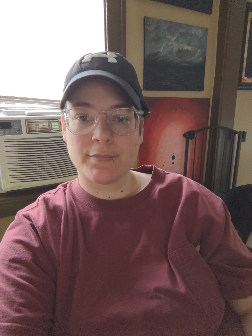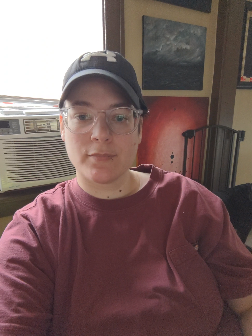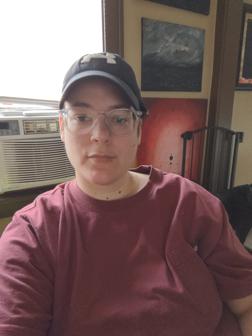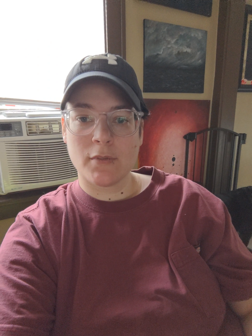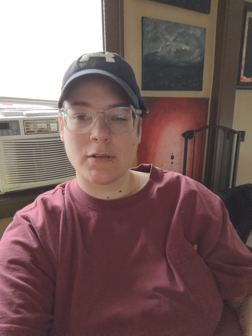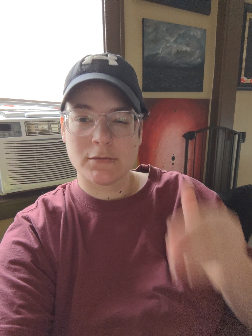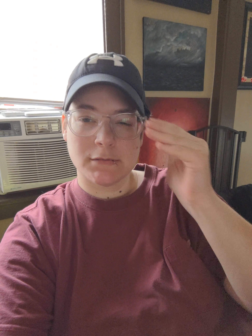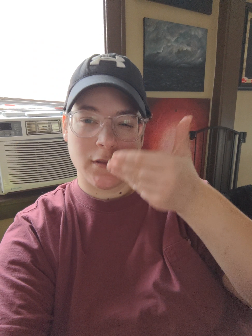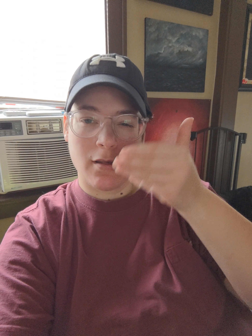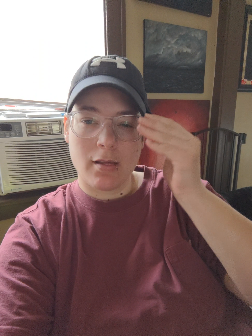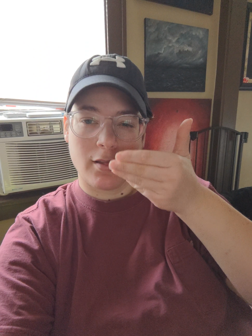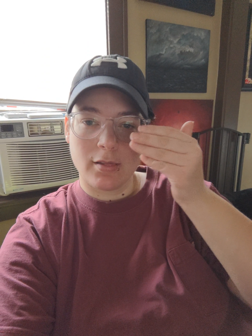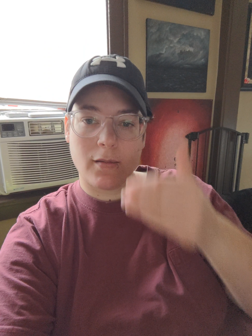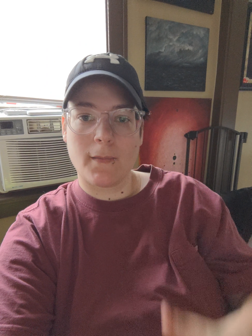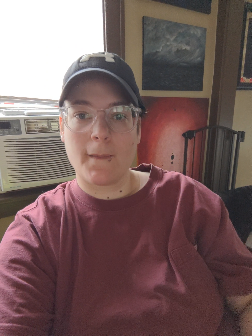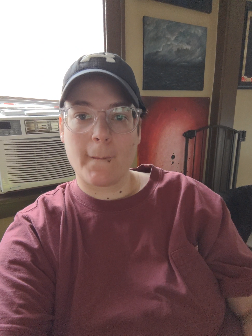sleepy